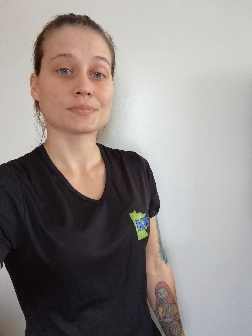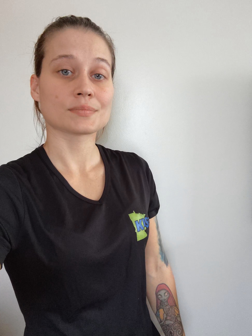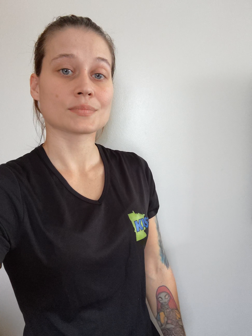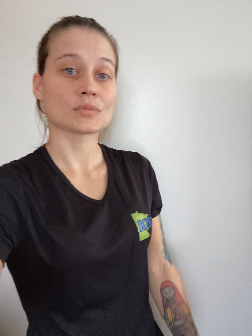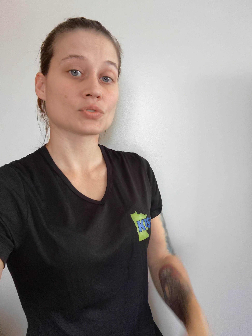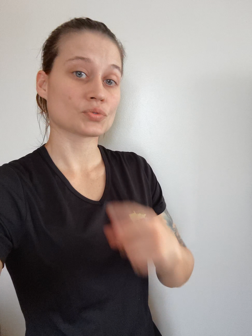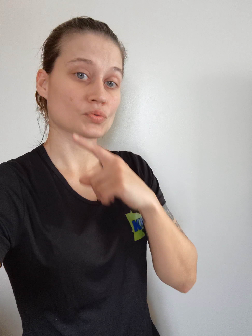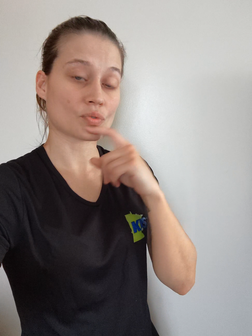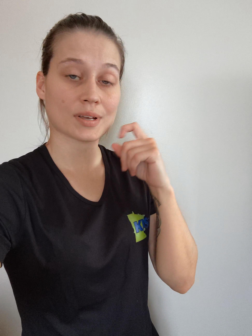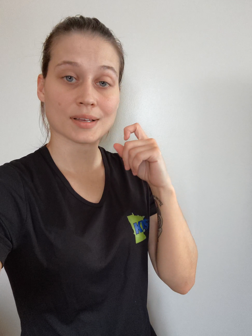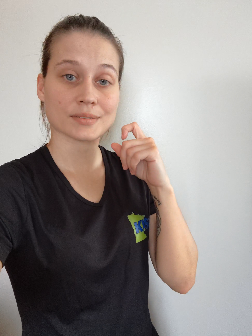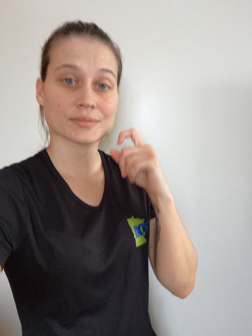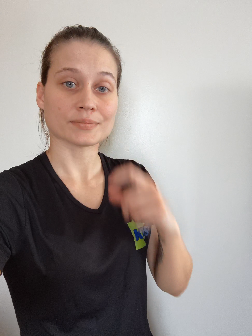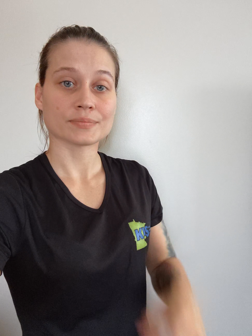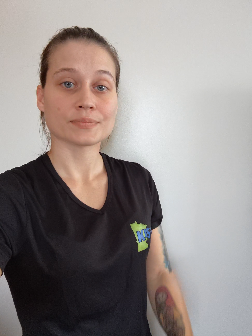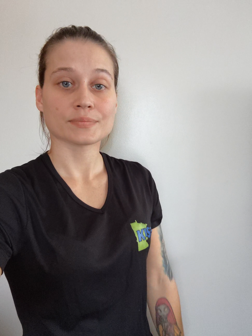dry